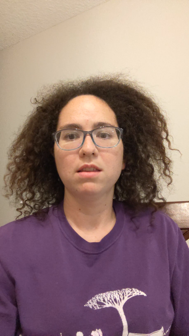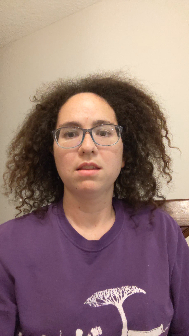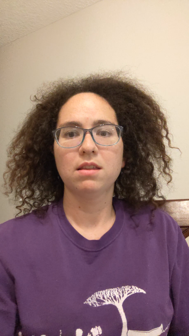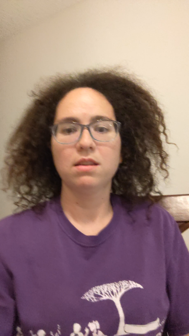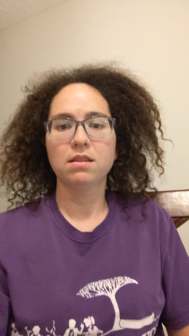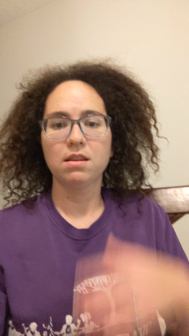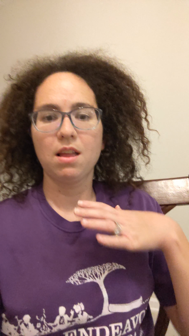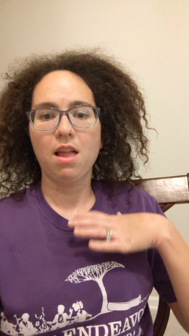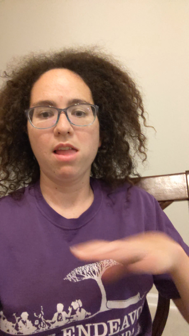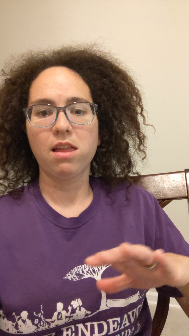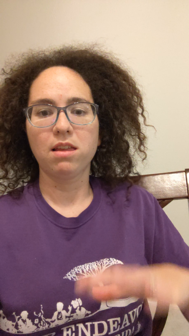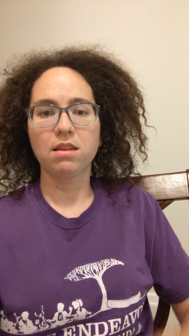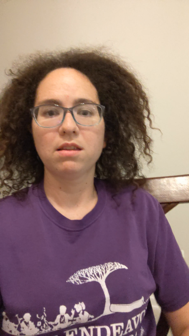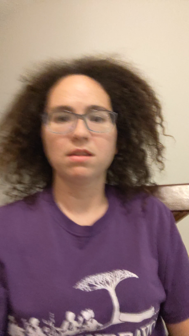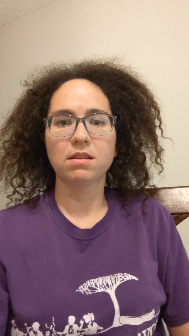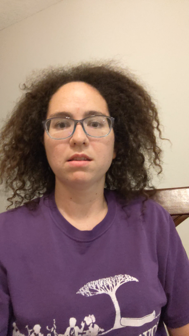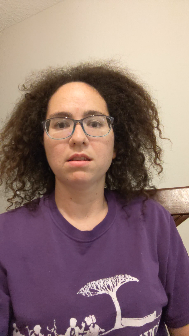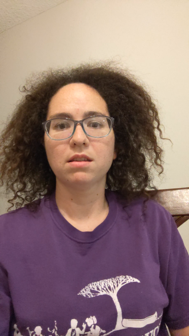dress